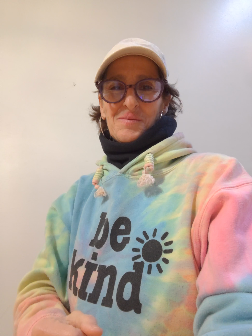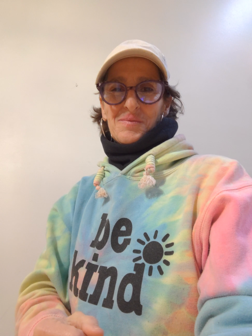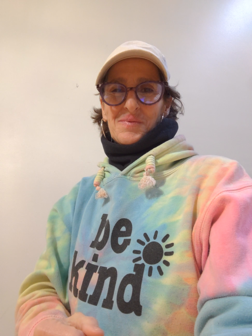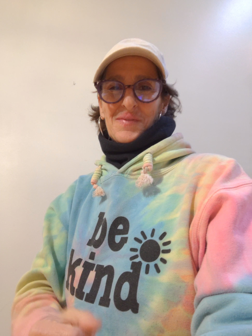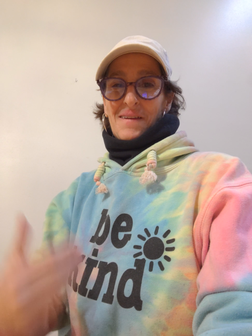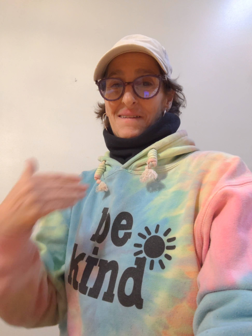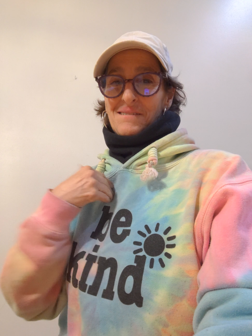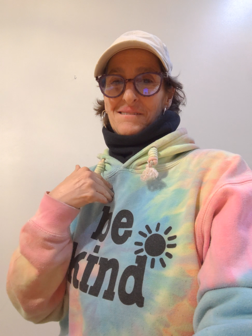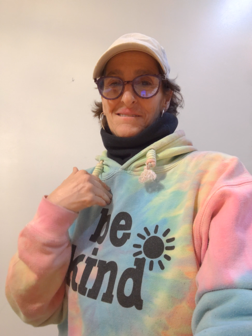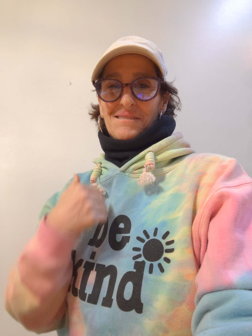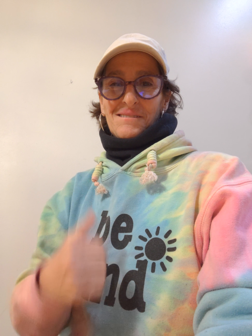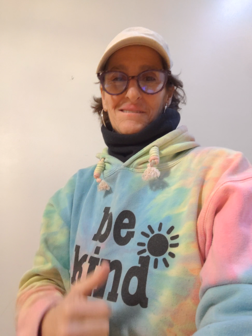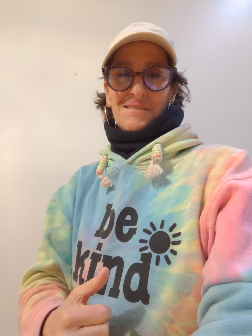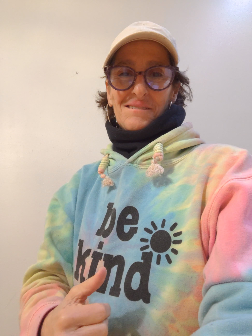have